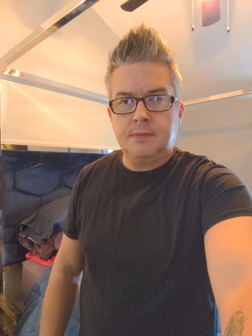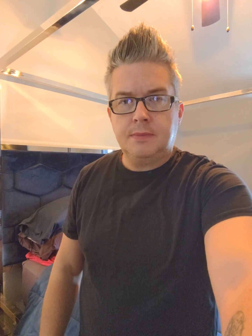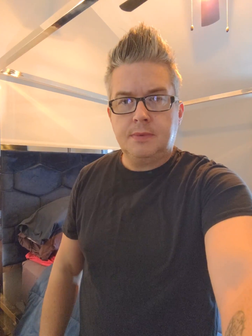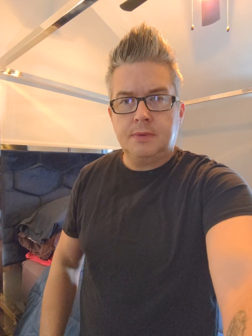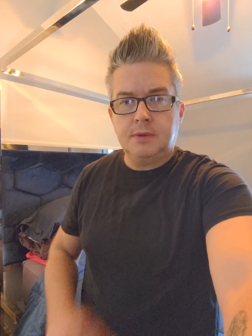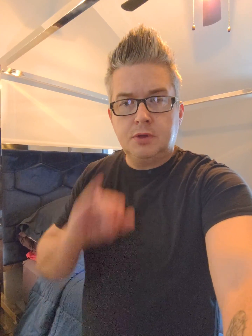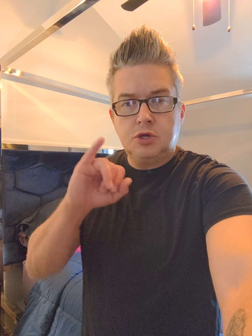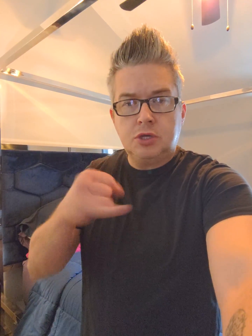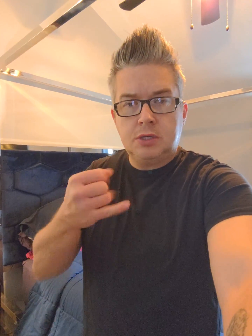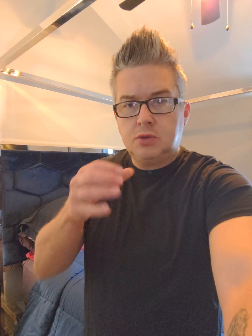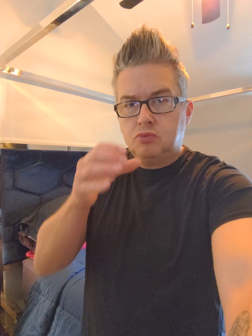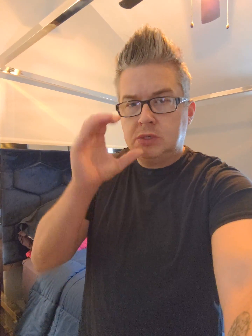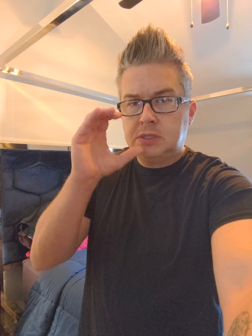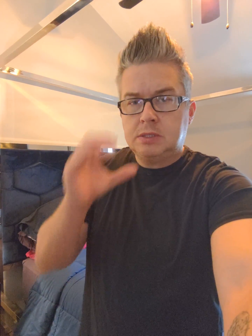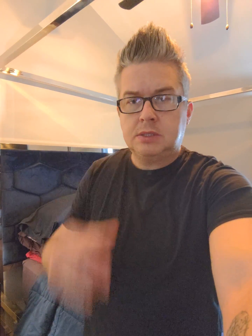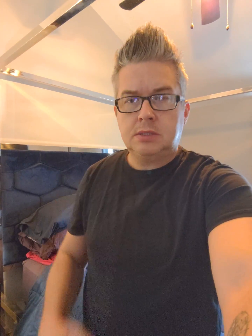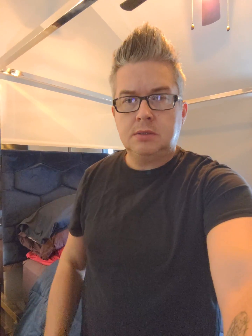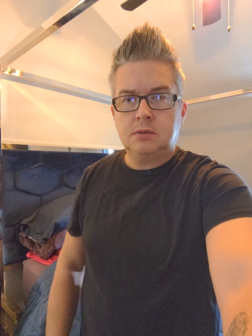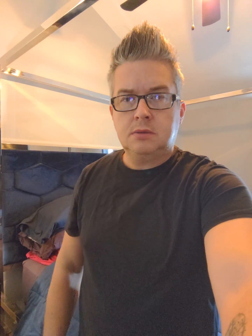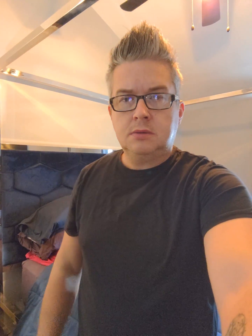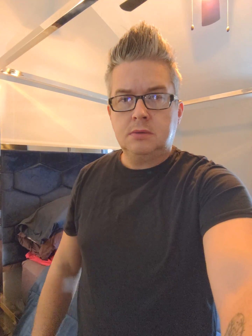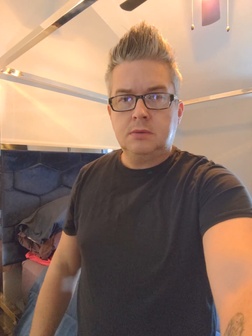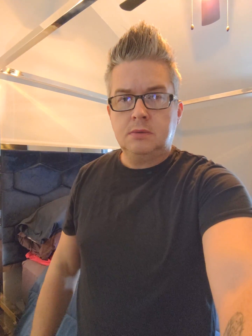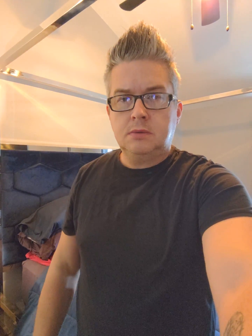juice